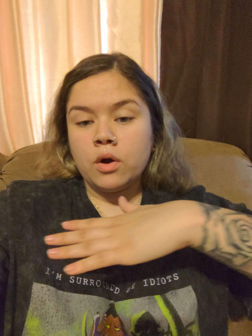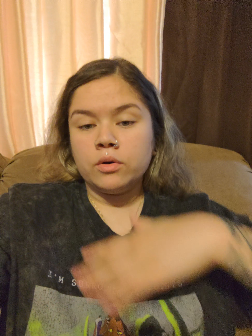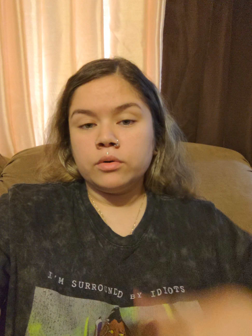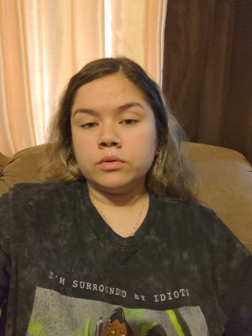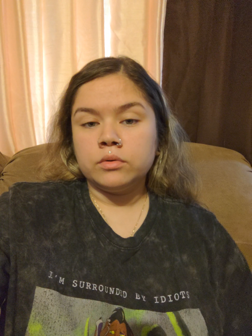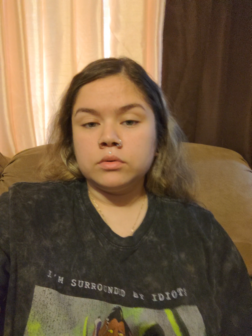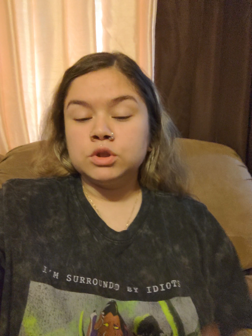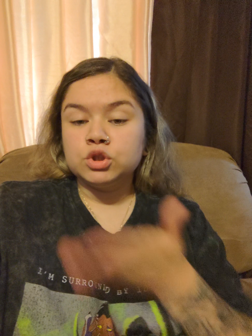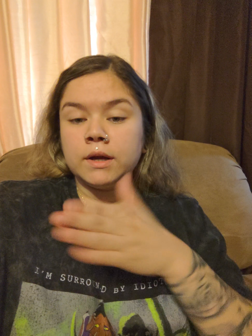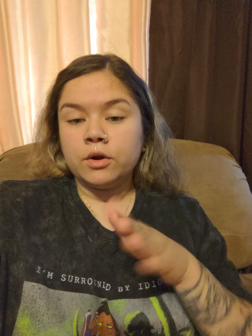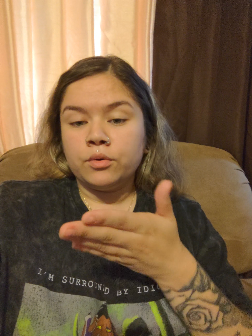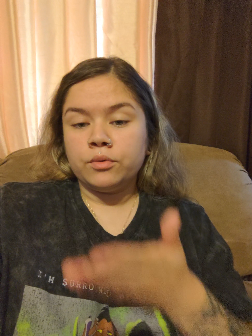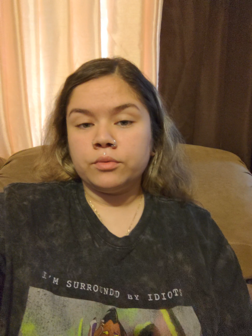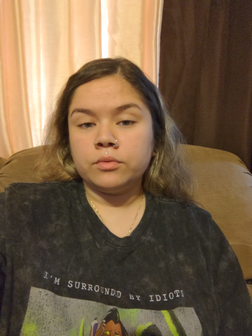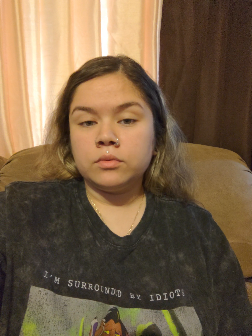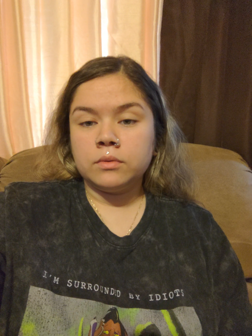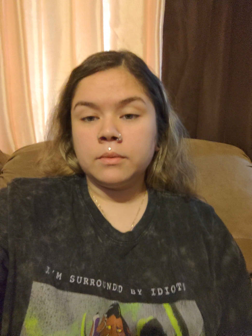share